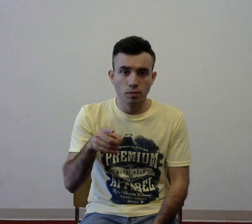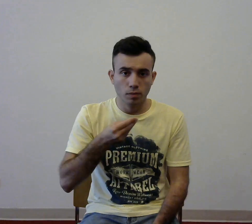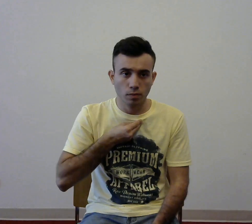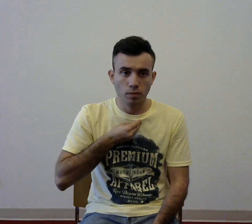vermək